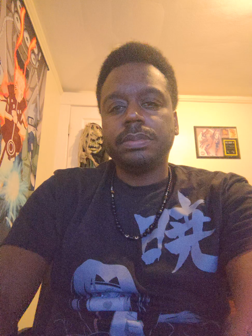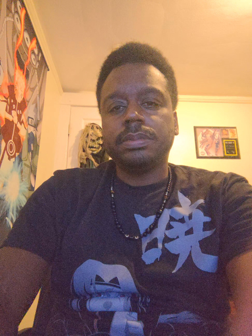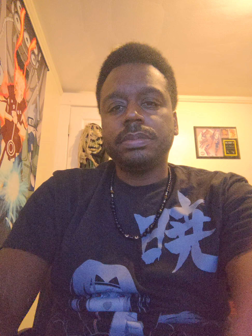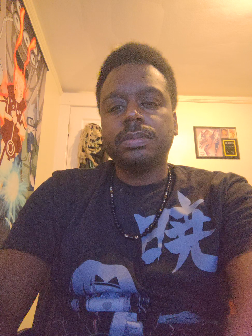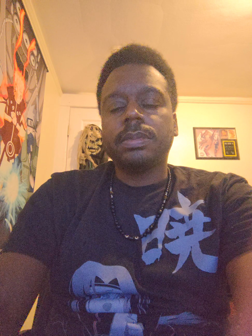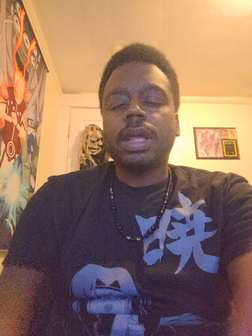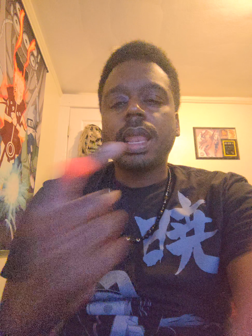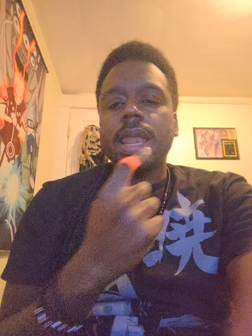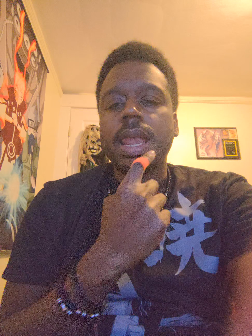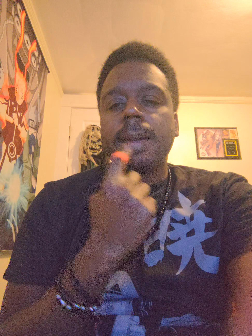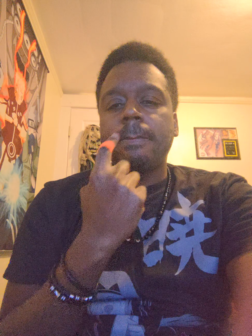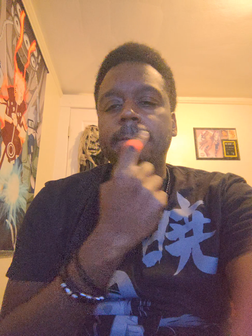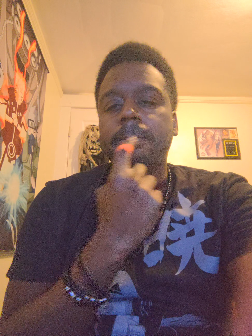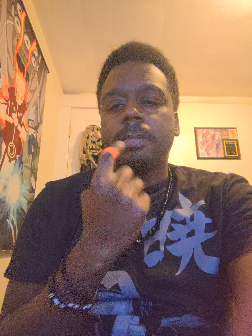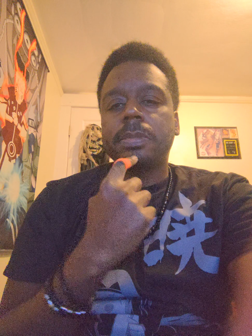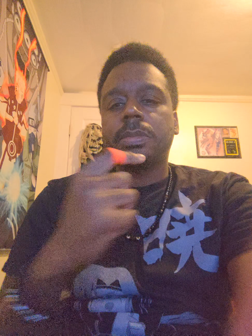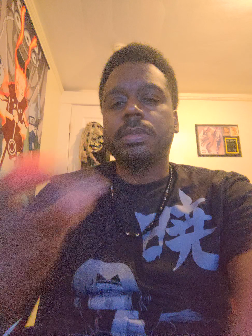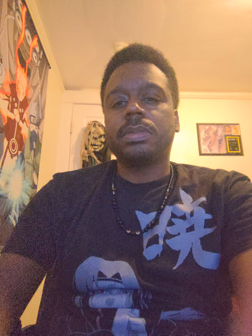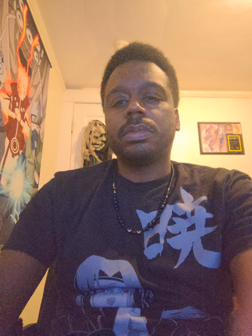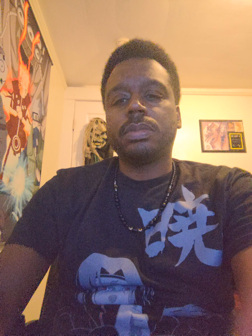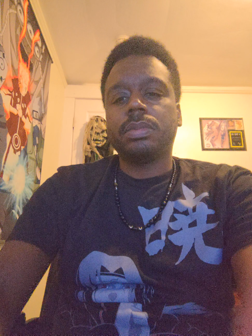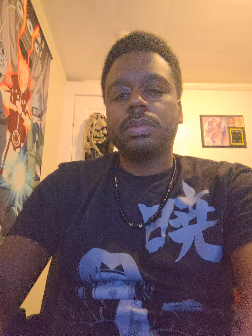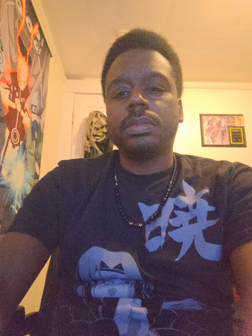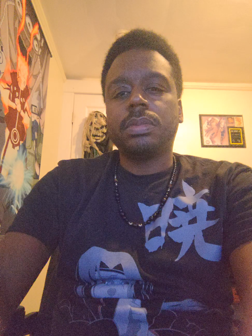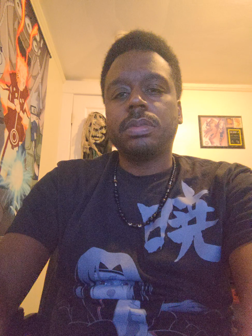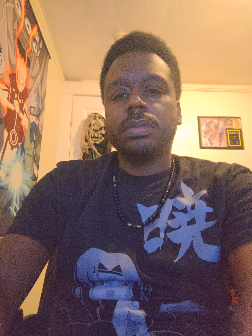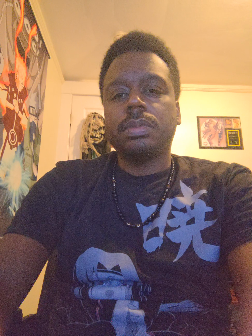lips